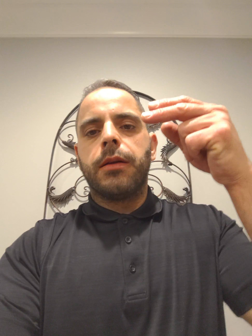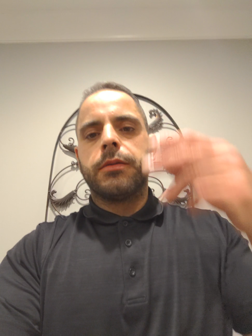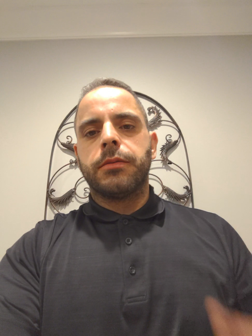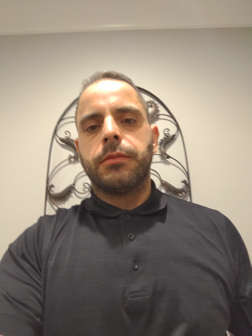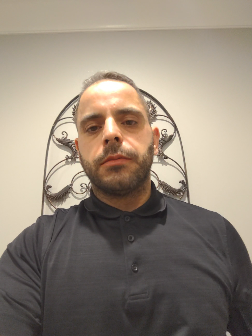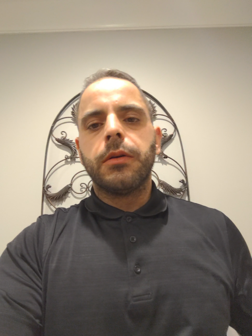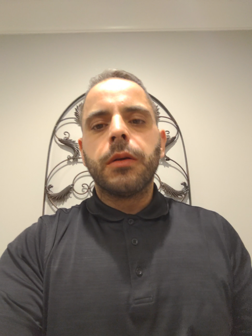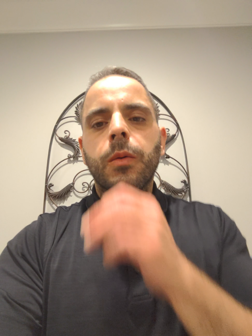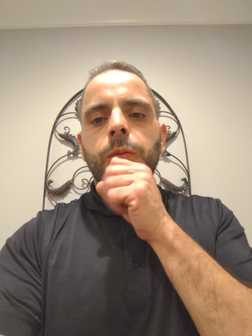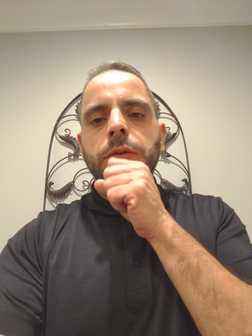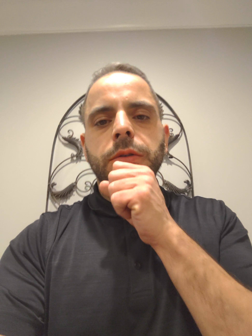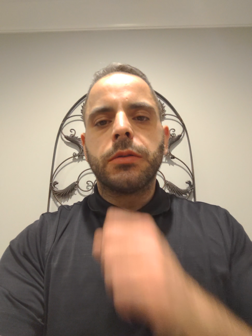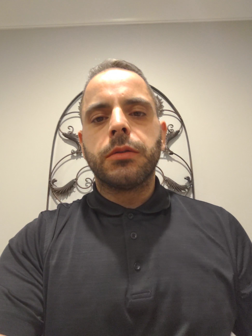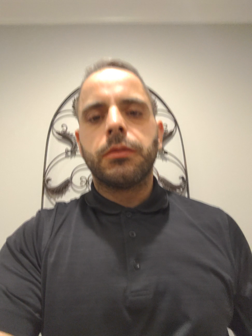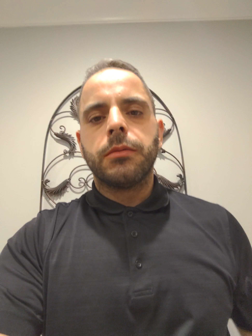orange